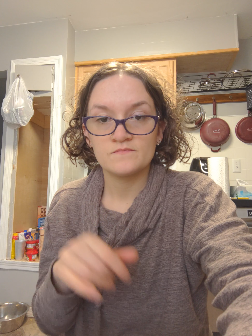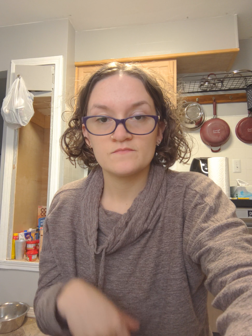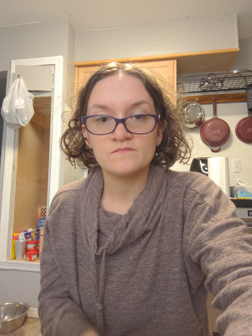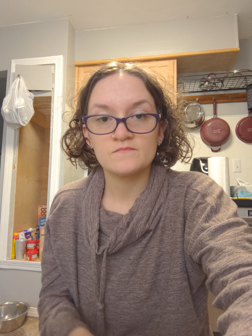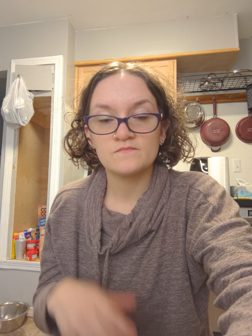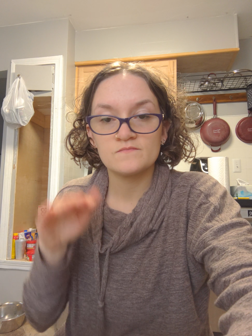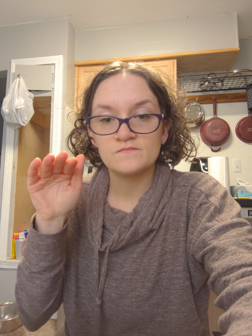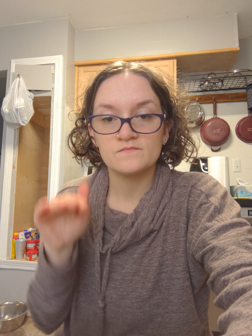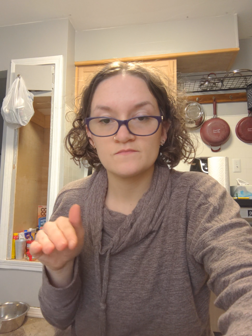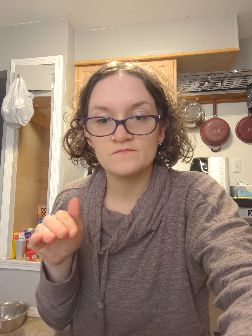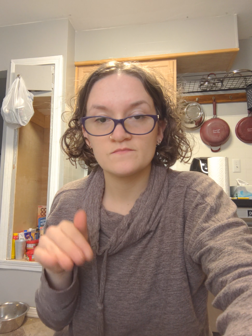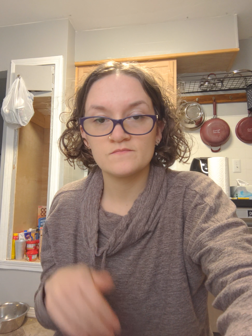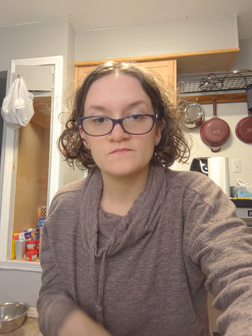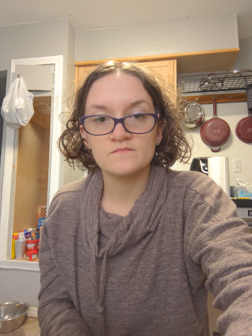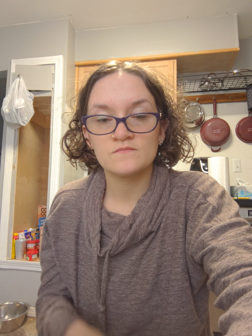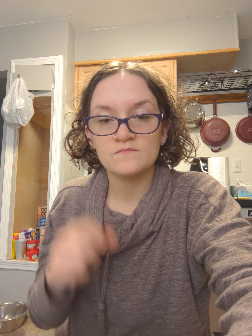child